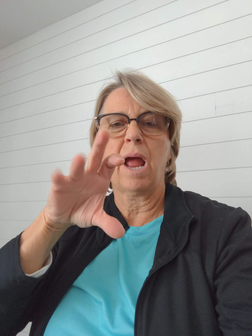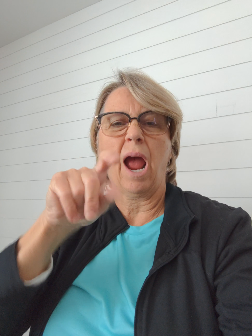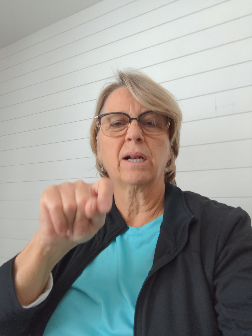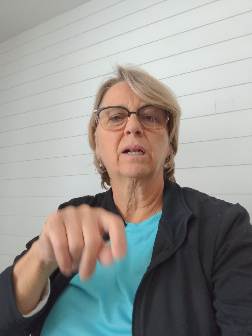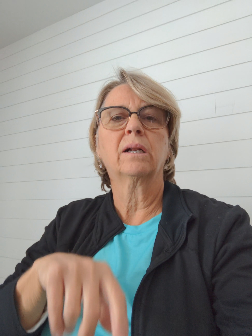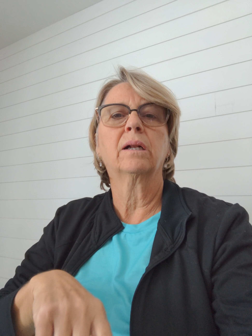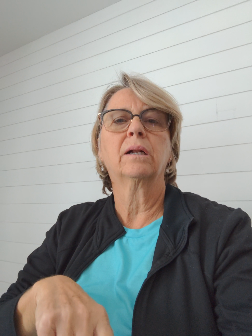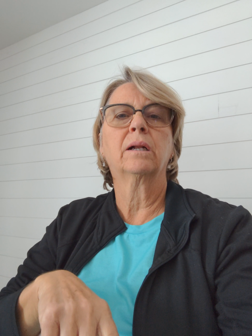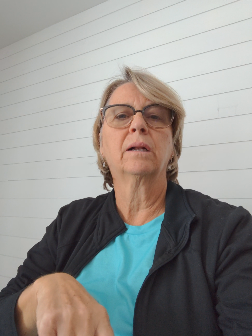cut